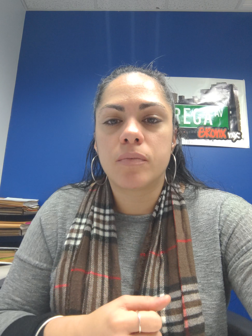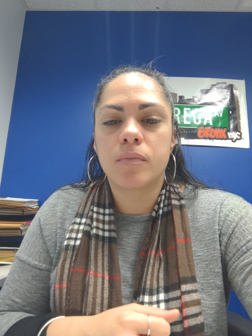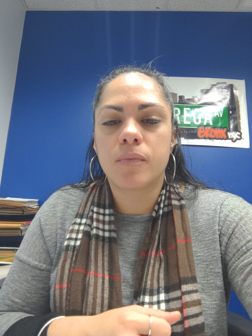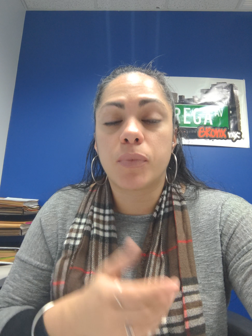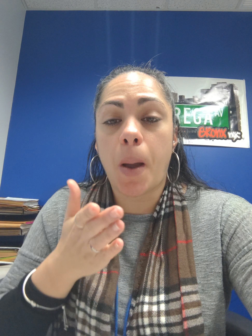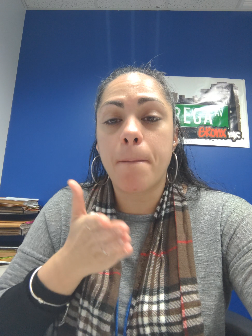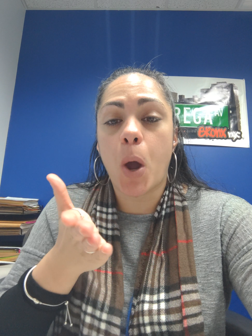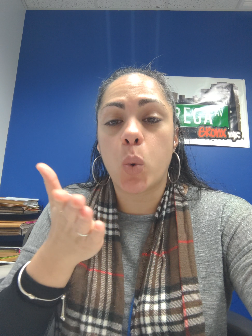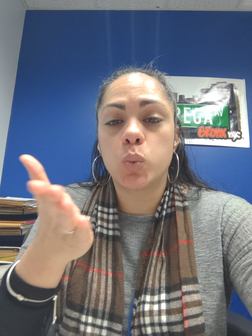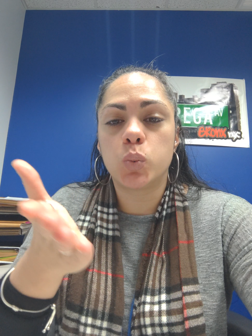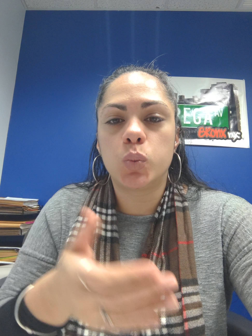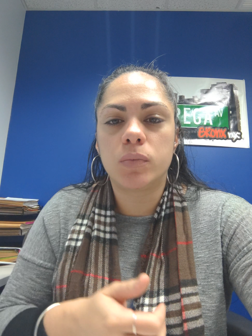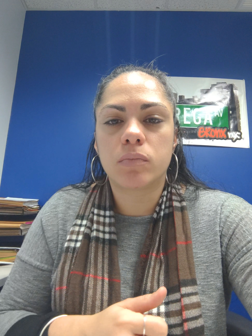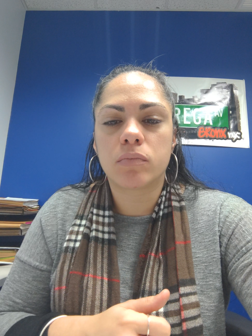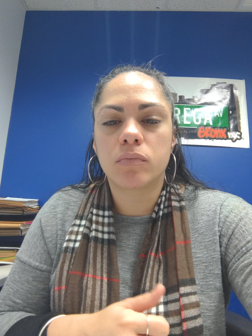boat